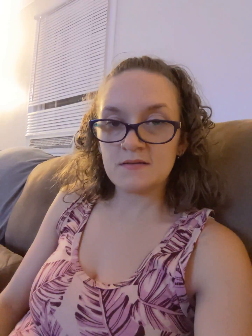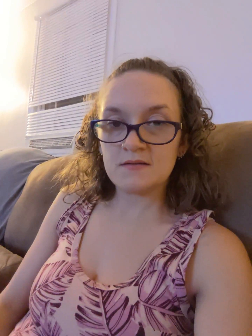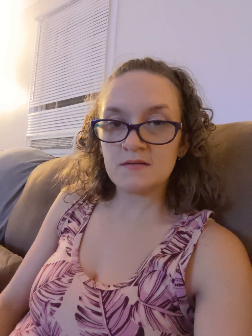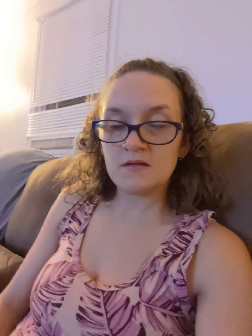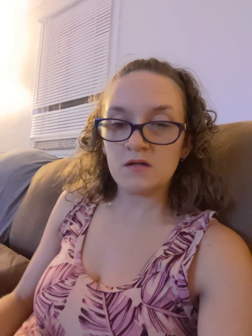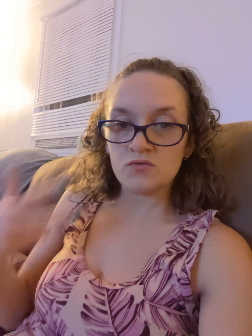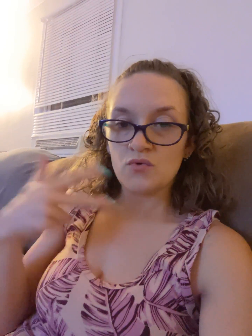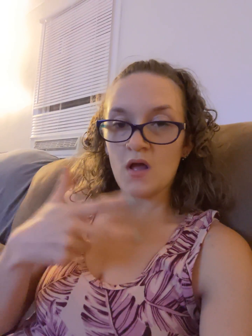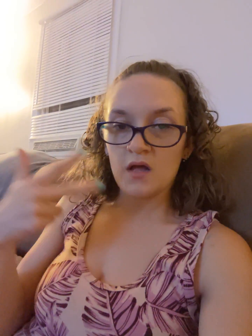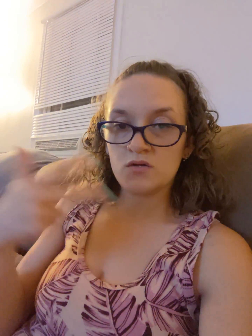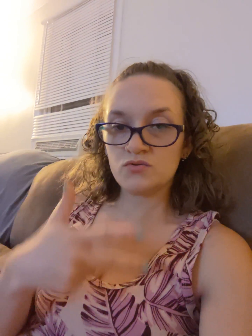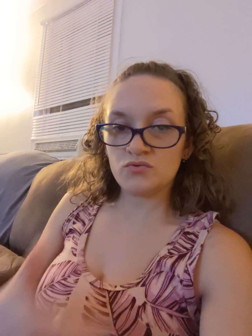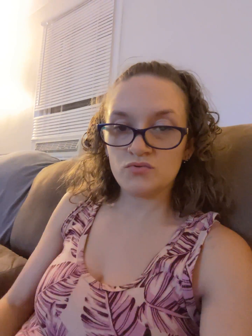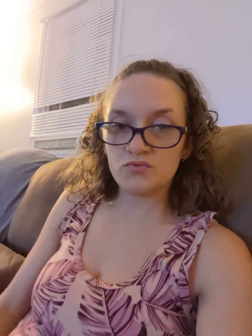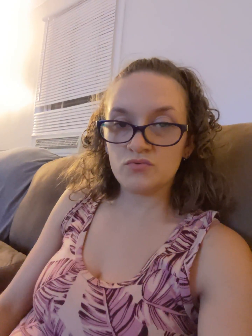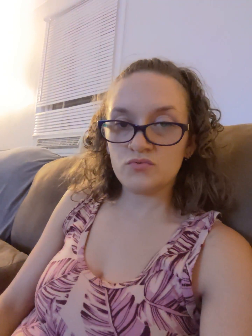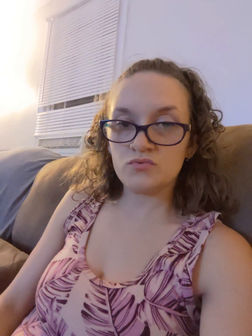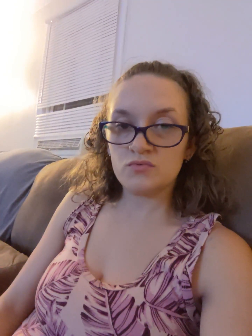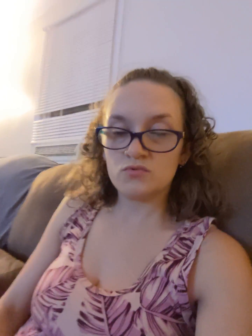garage